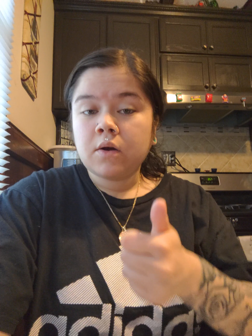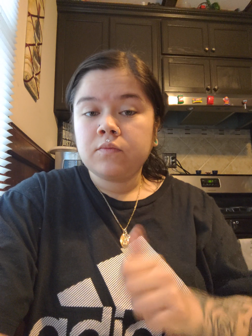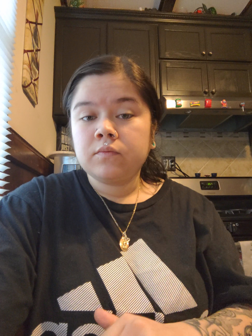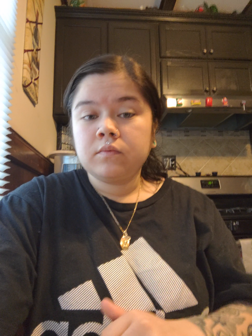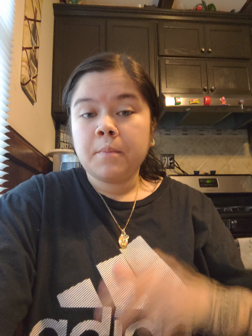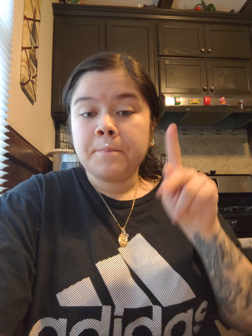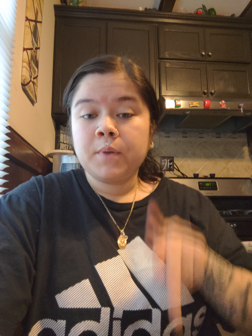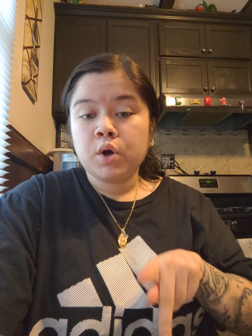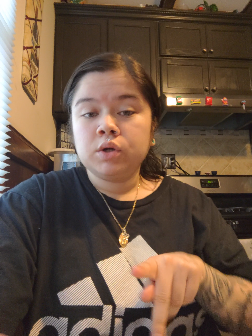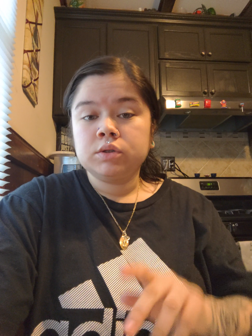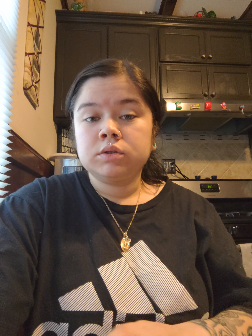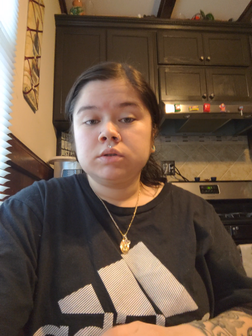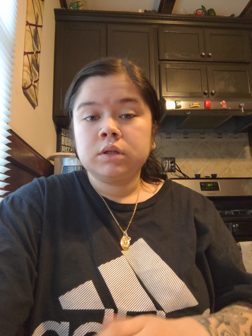person